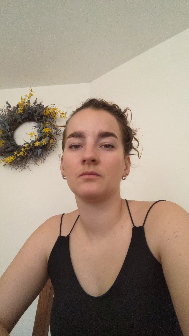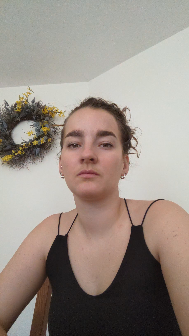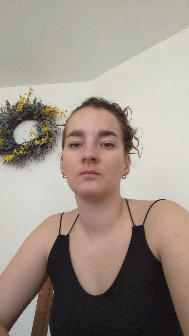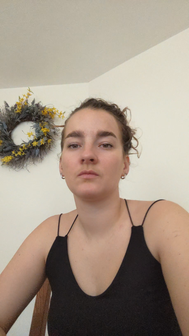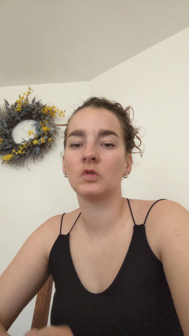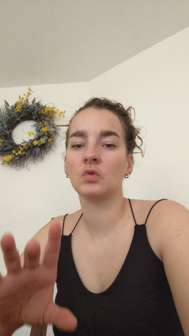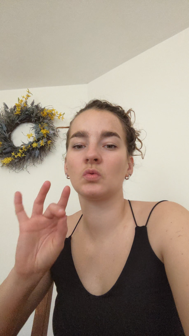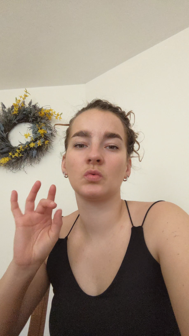choose